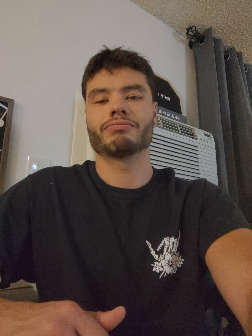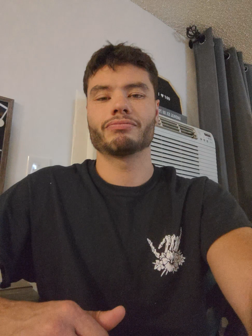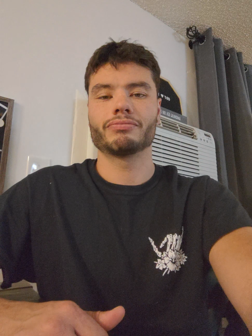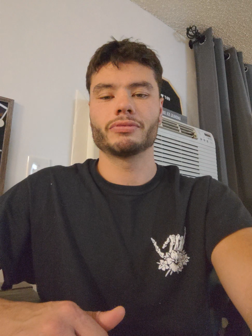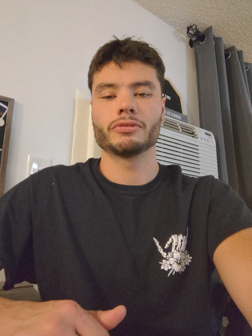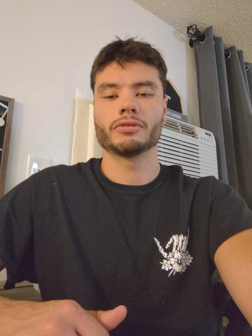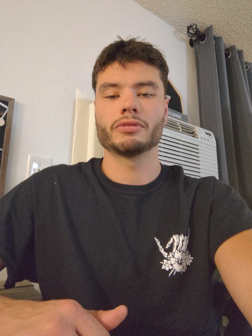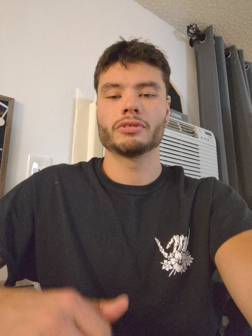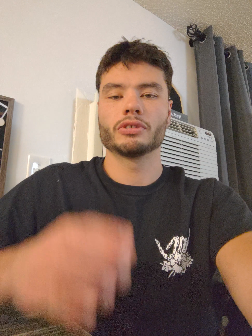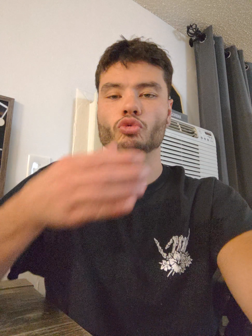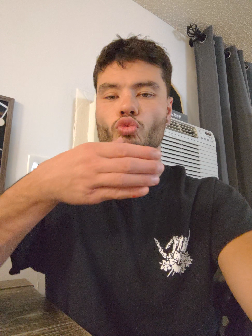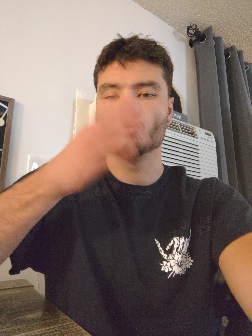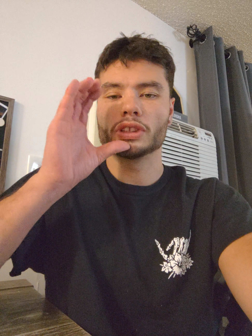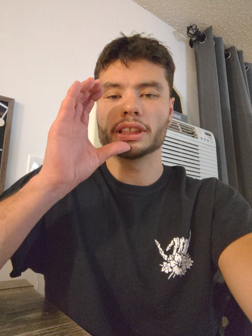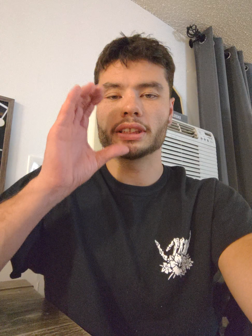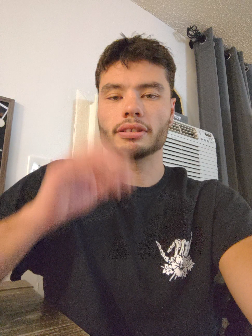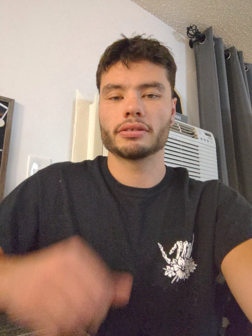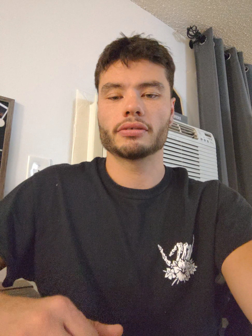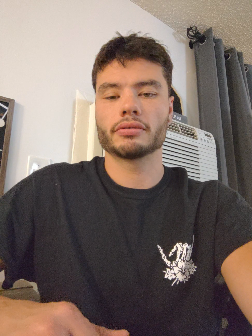drink